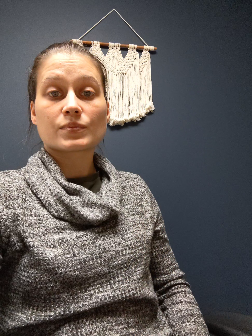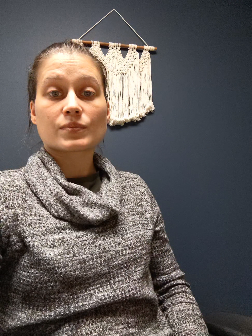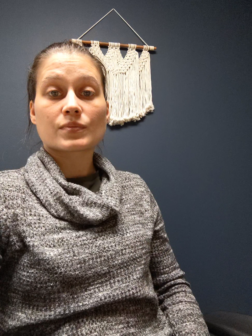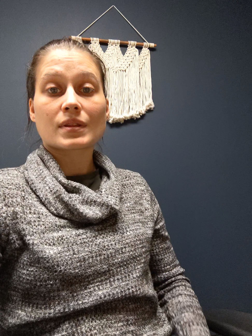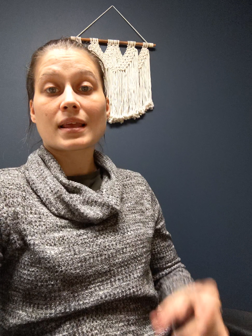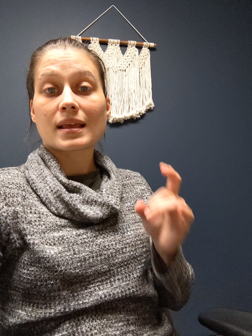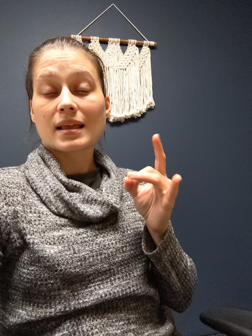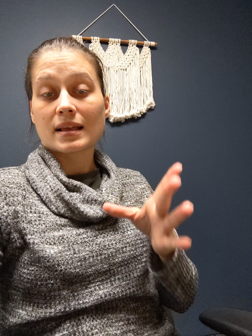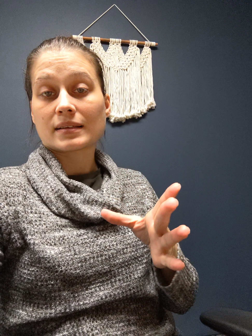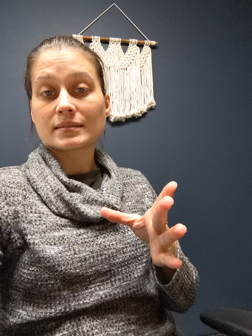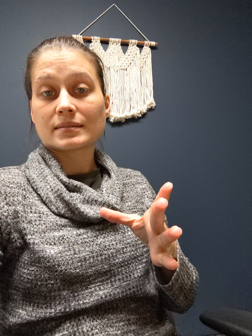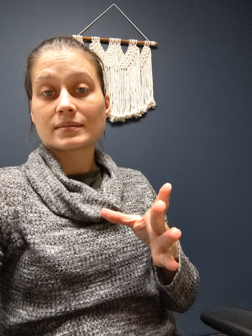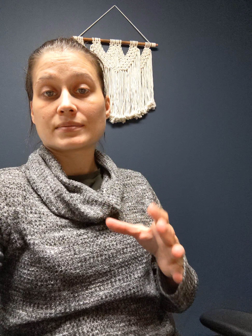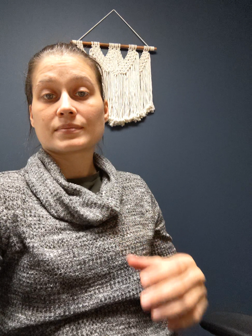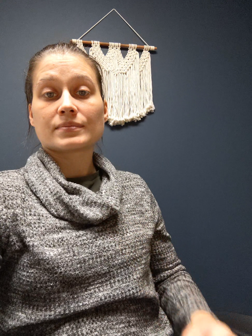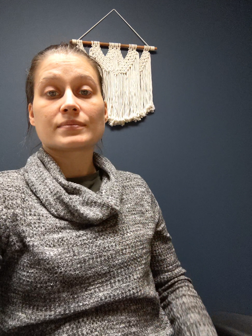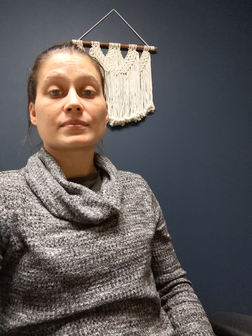hate